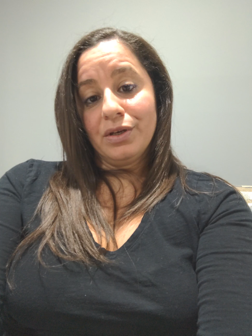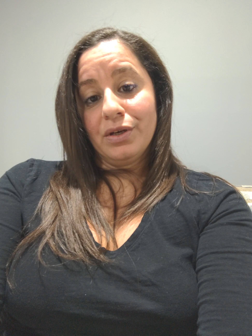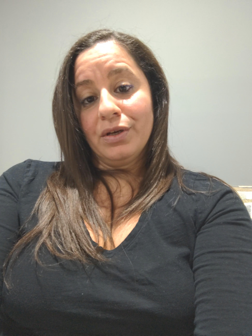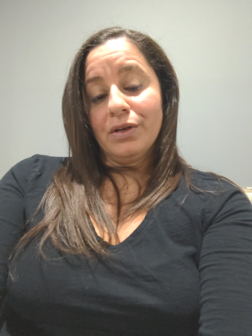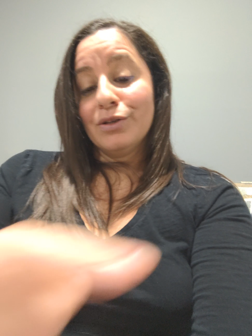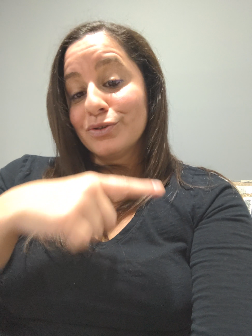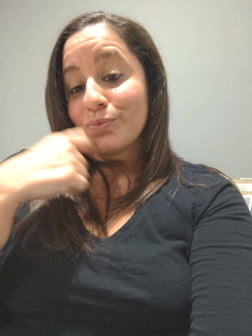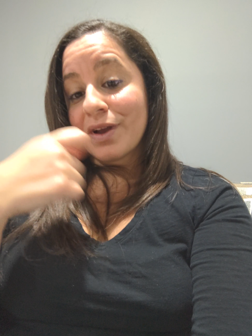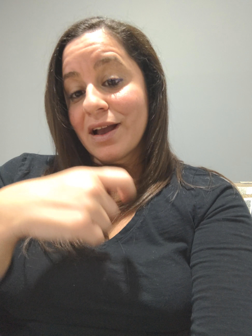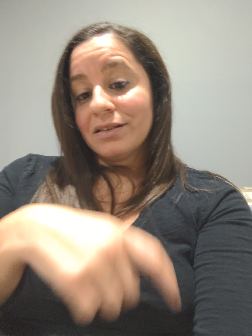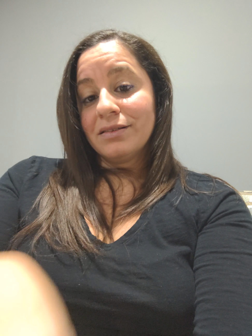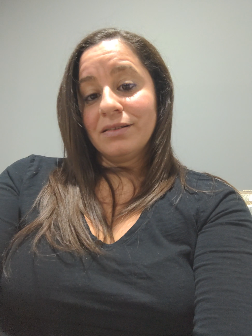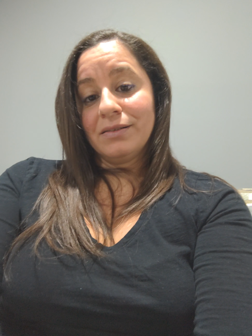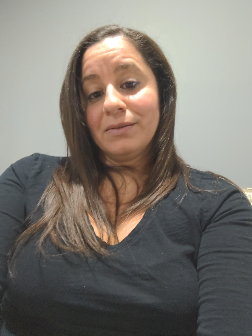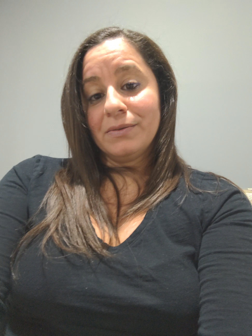dryer